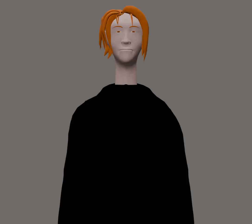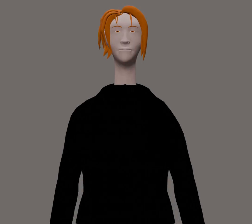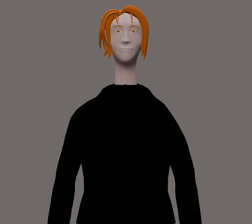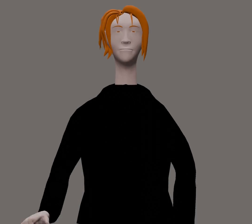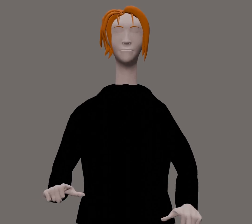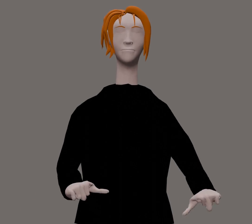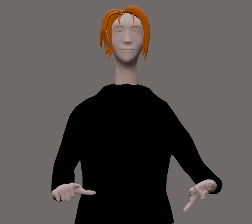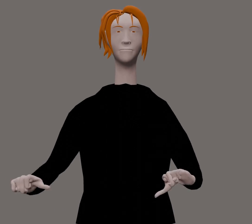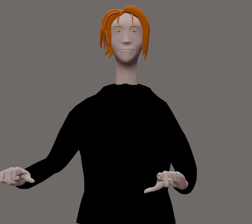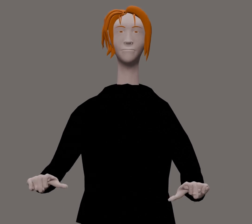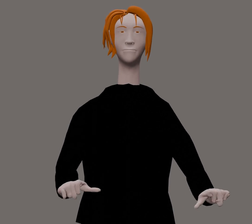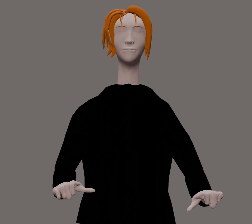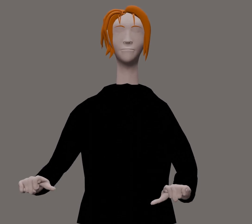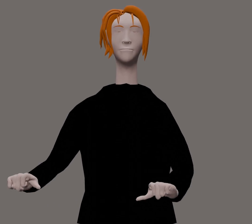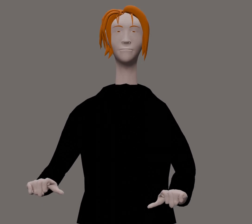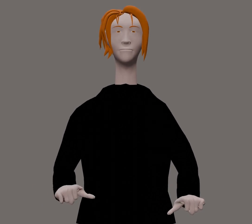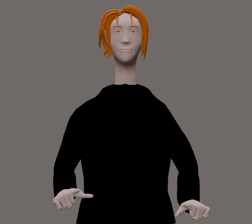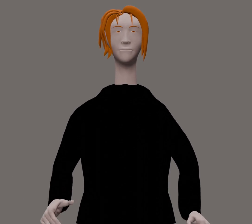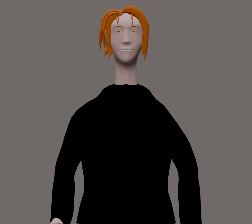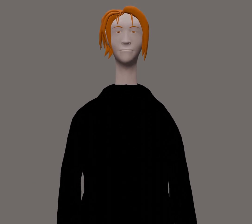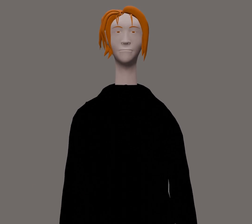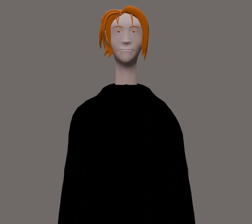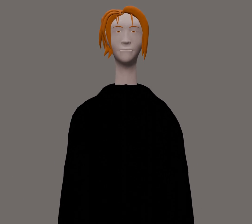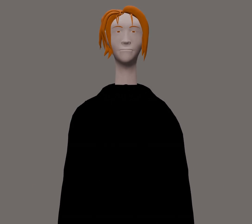Brag